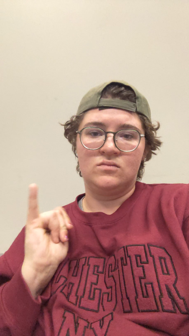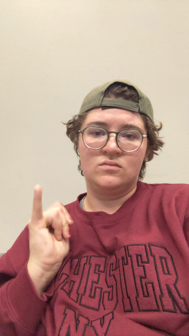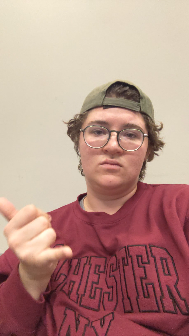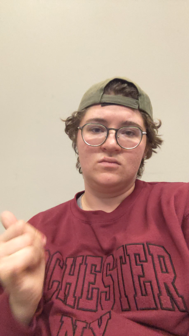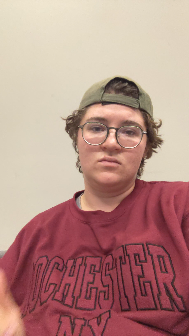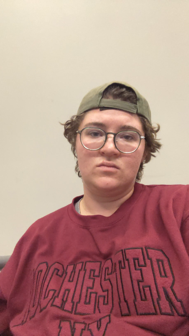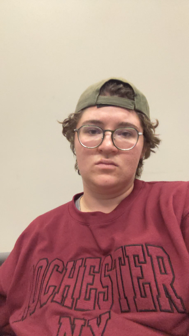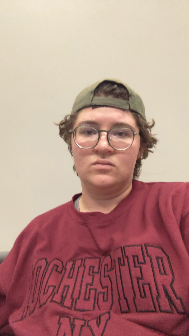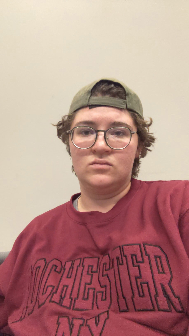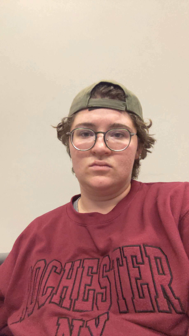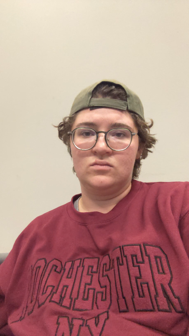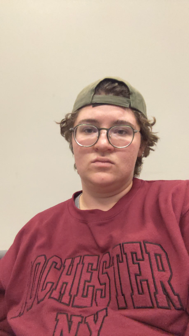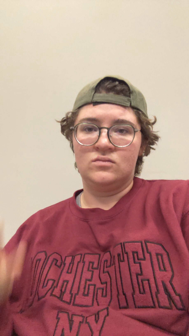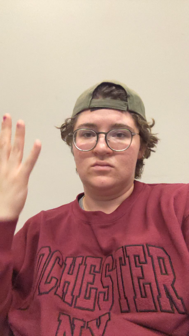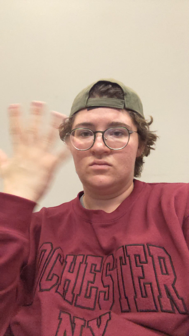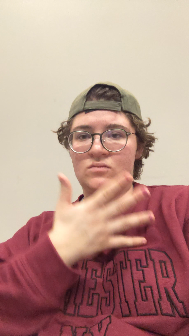dark